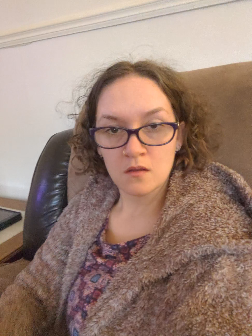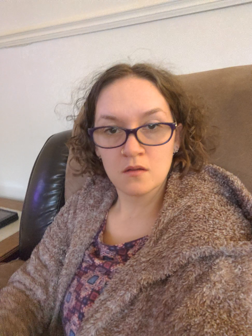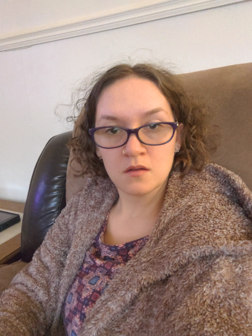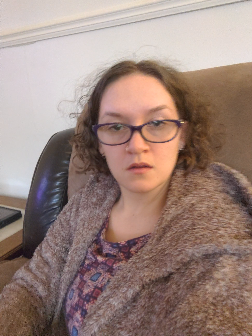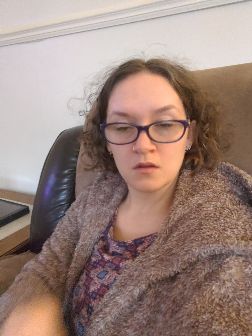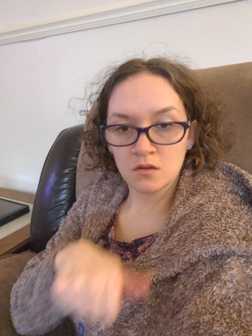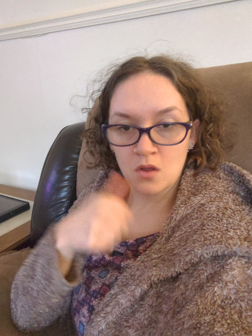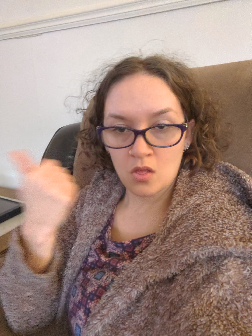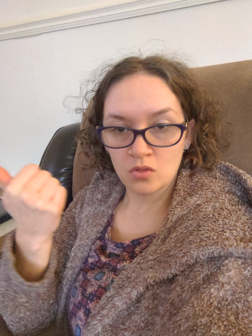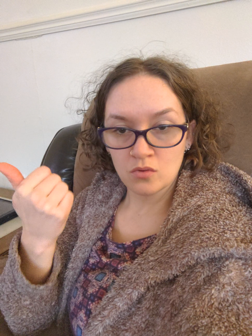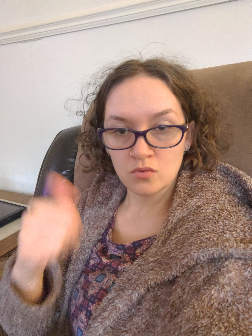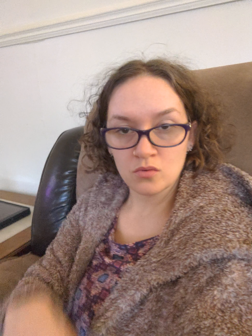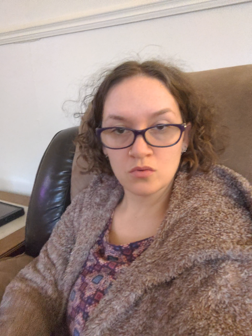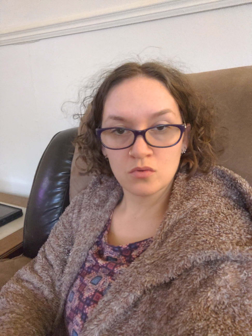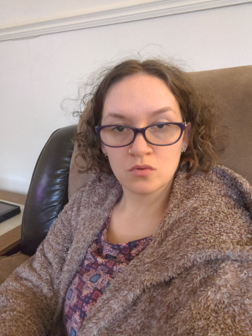another